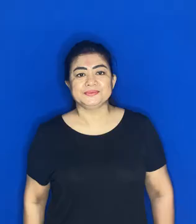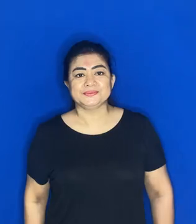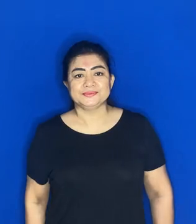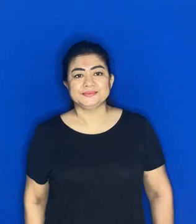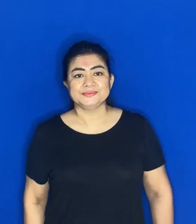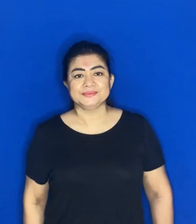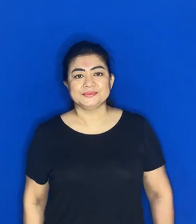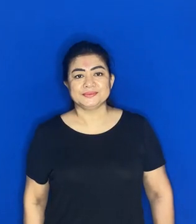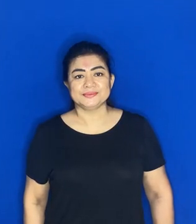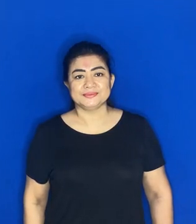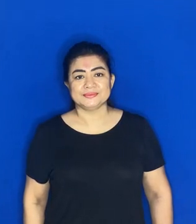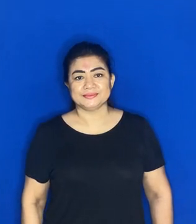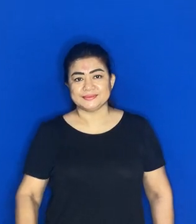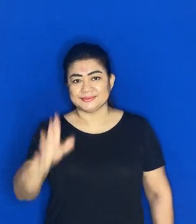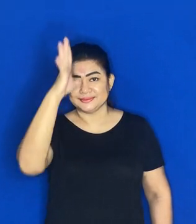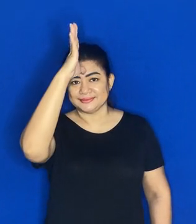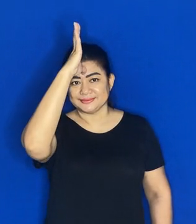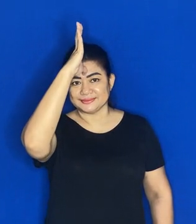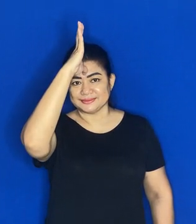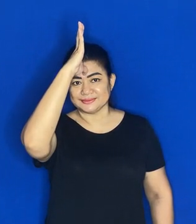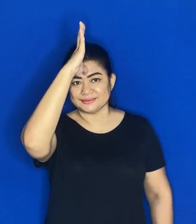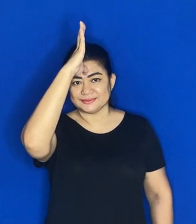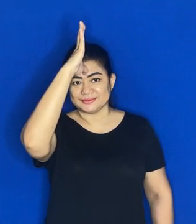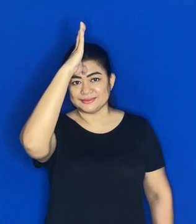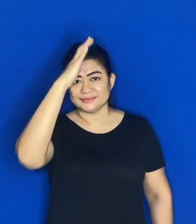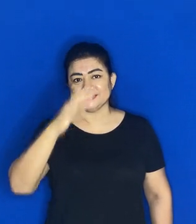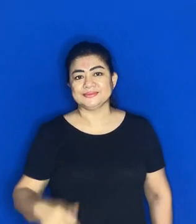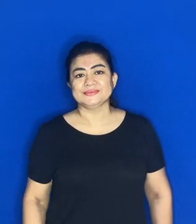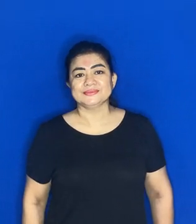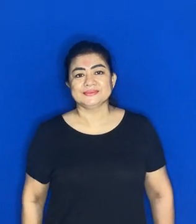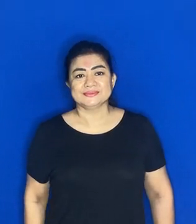father